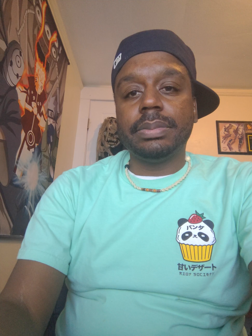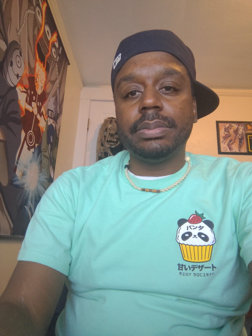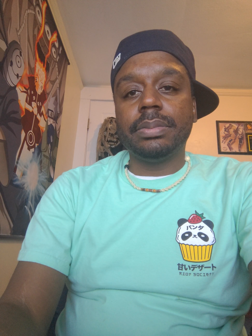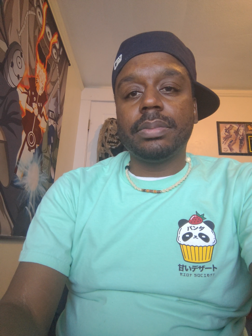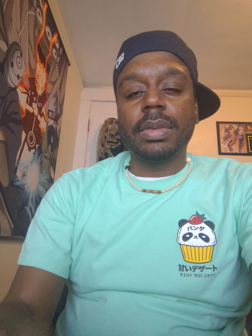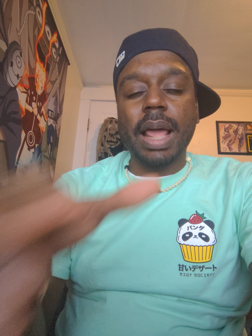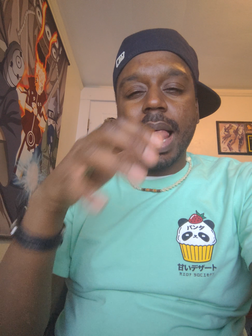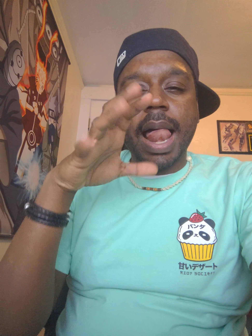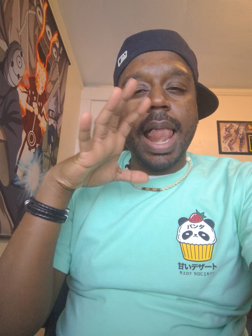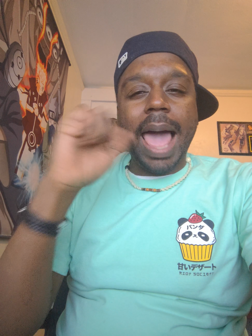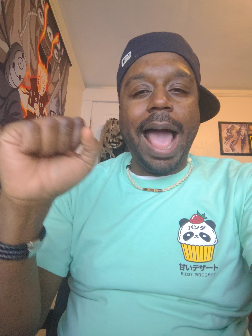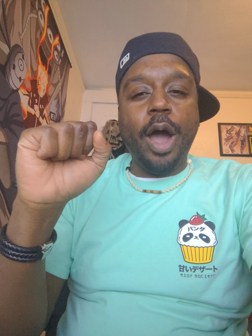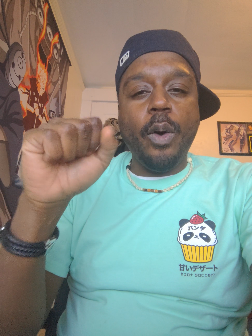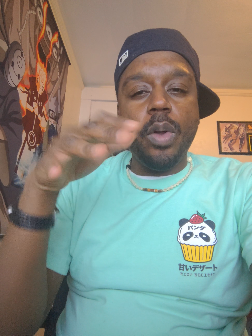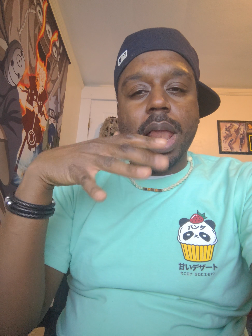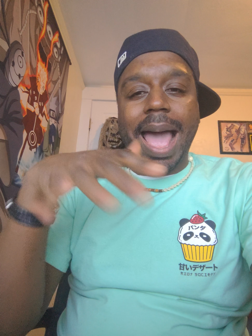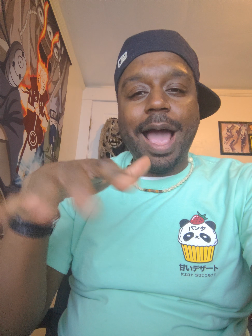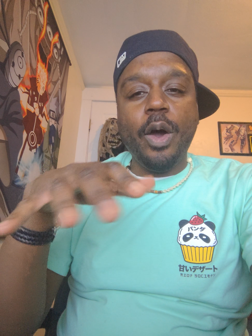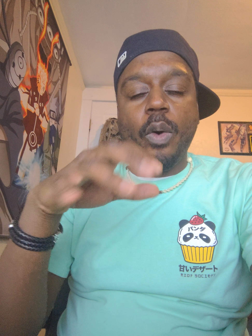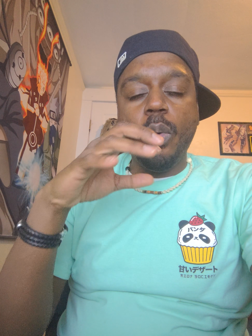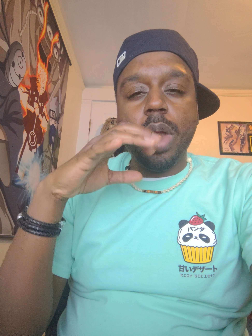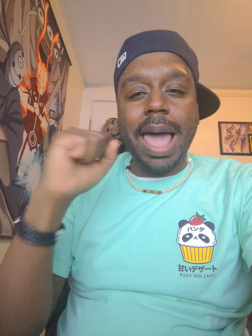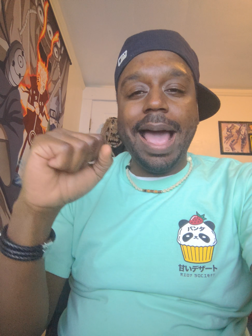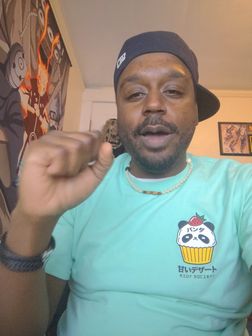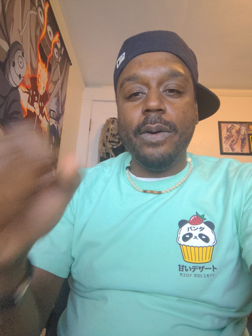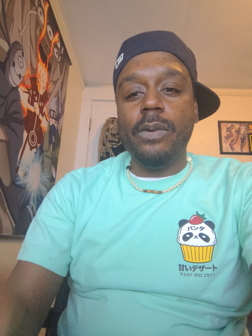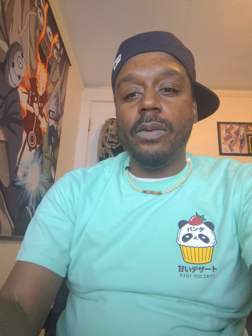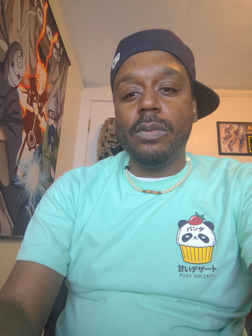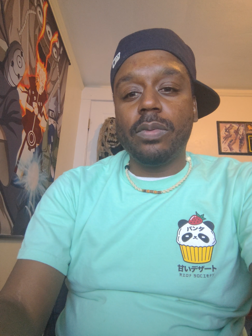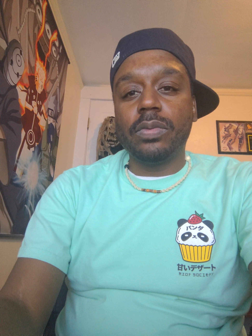loud